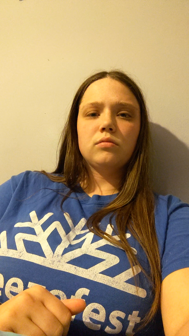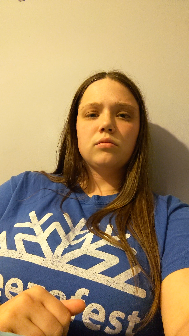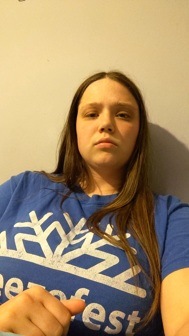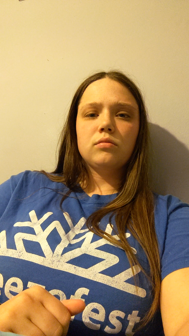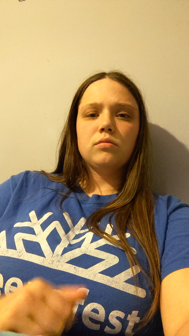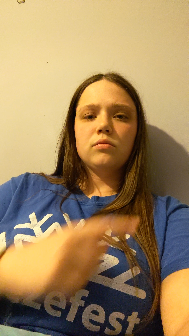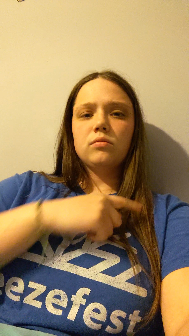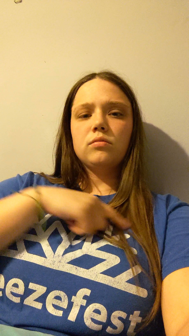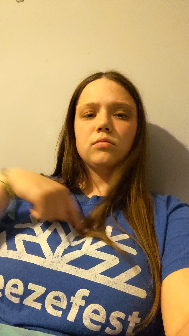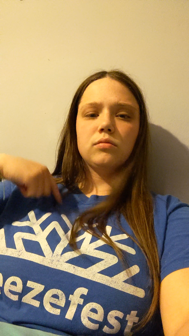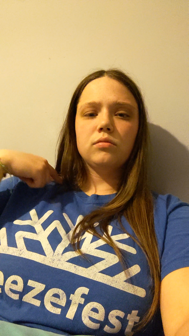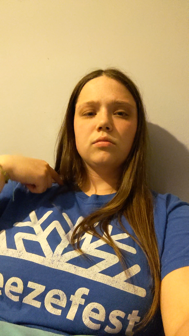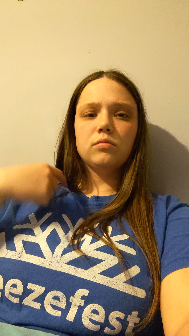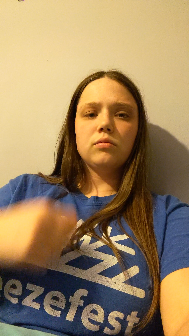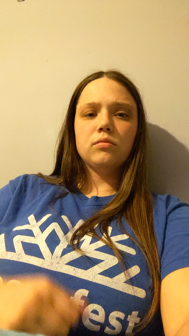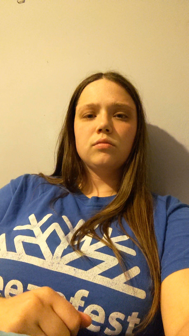bib